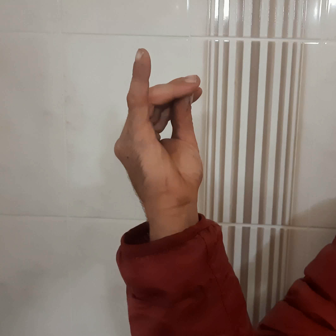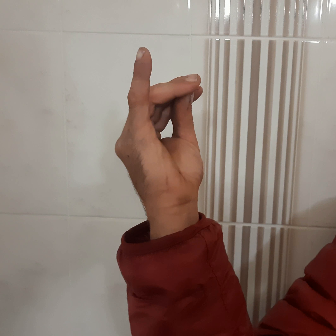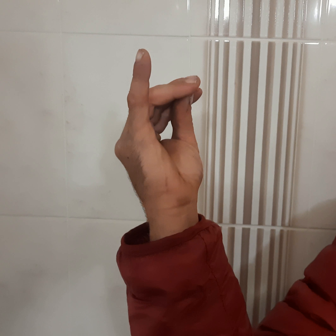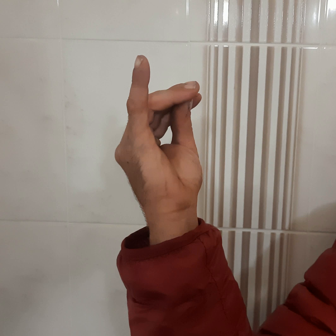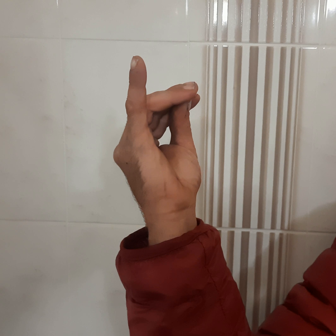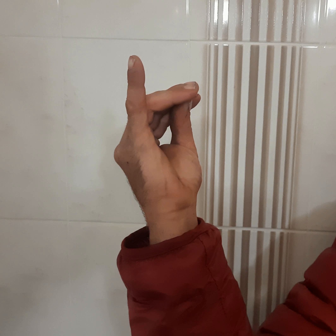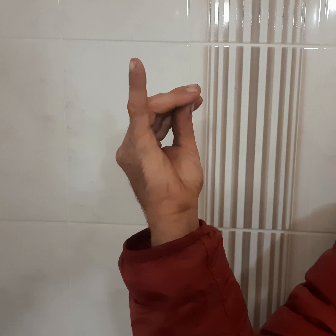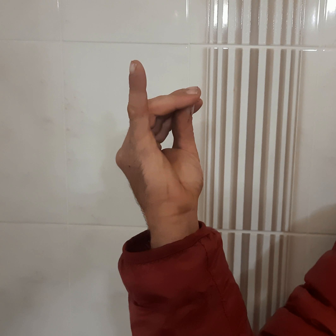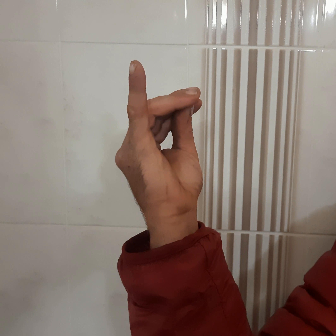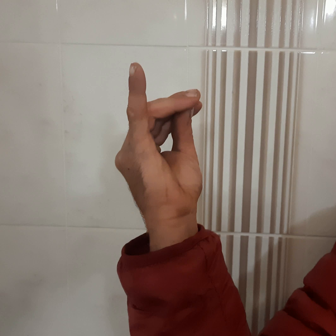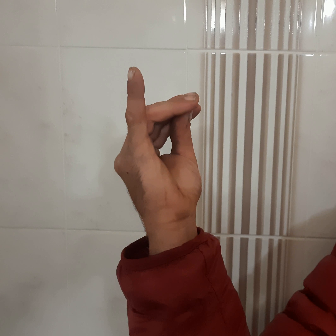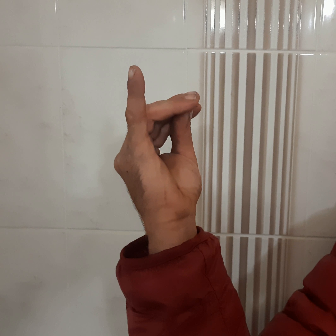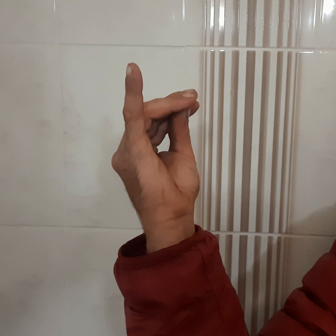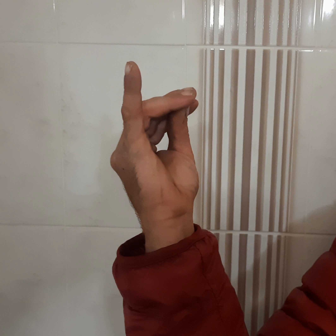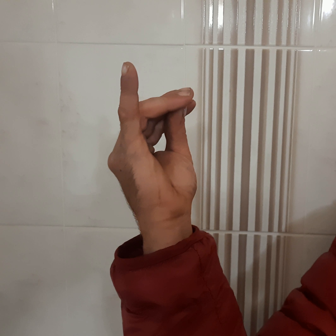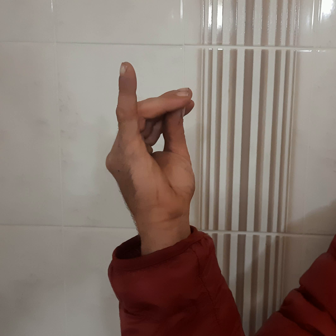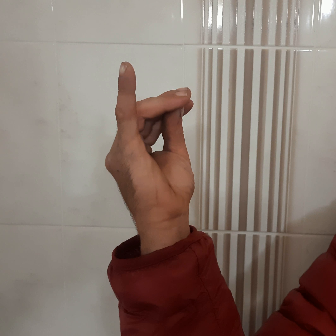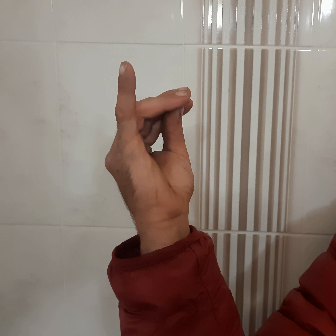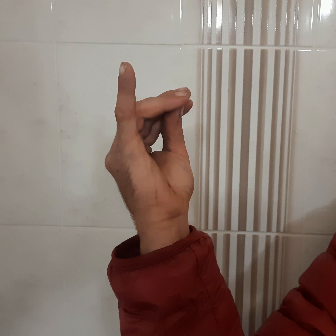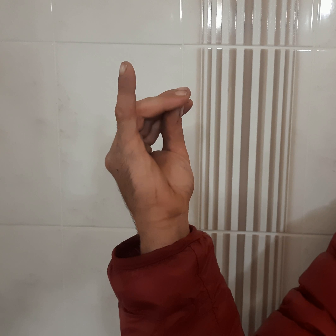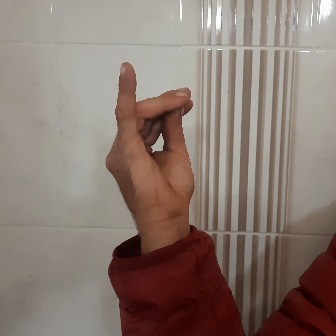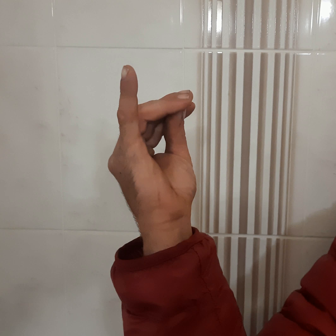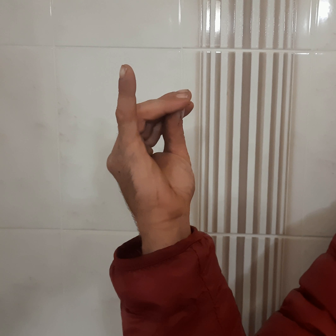Ю